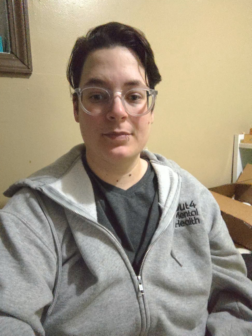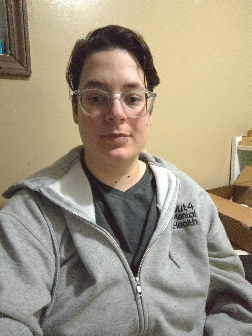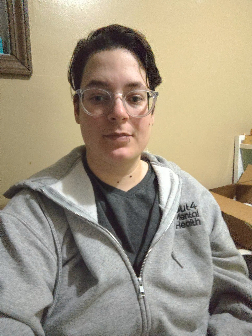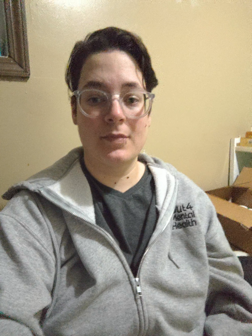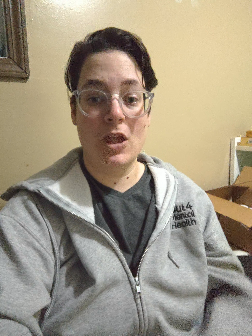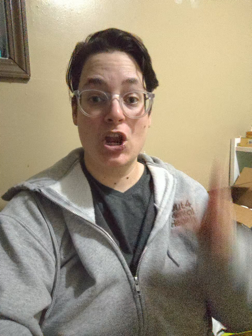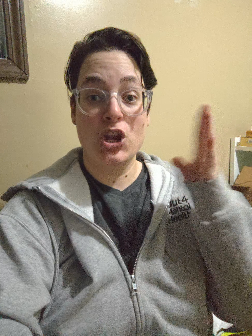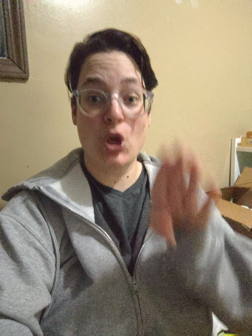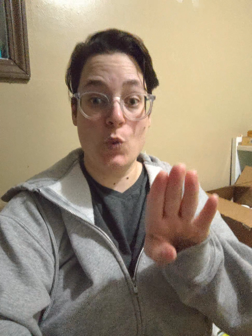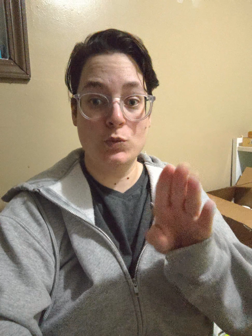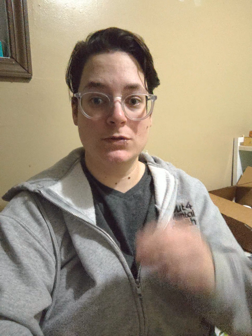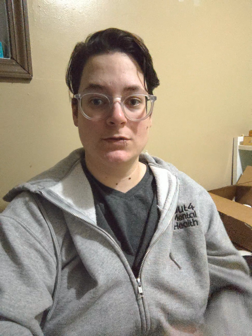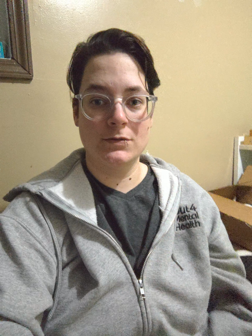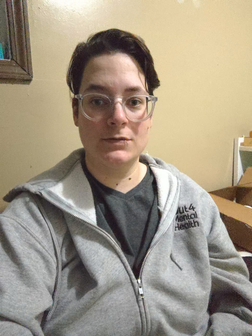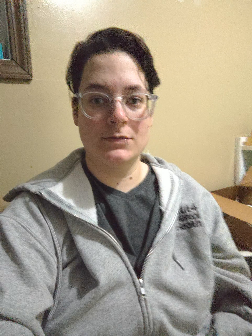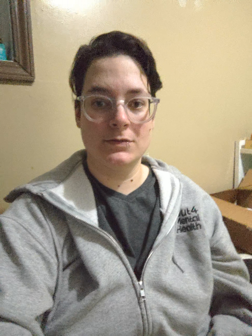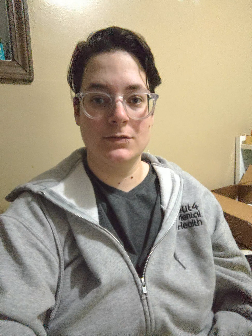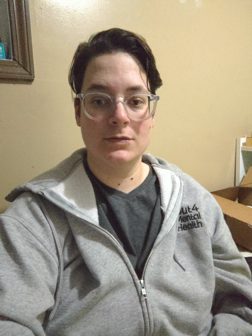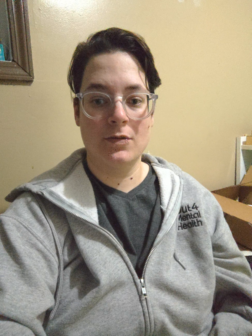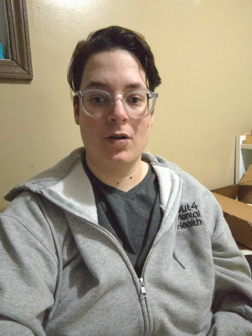close